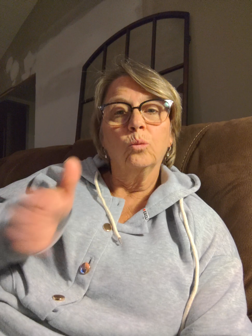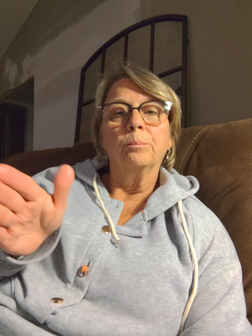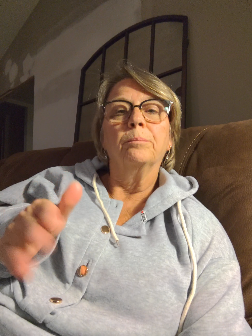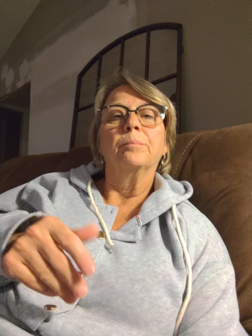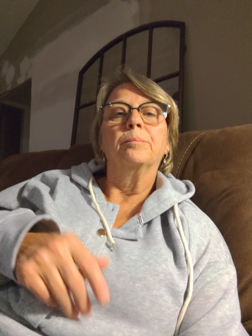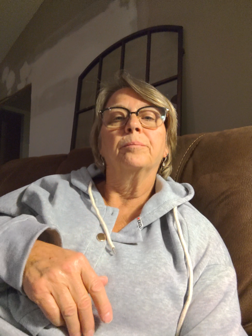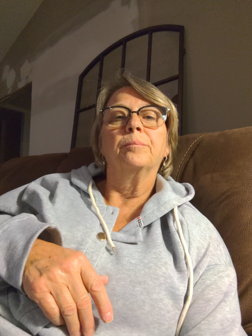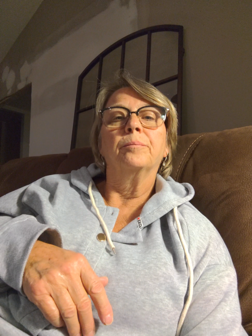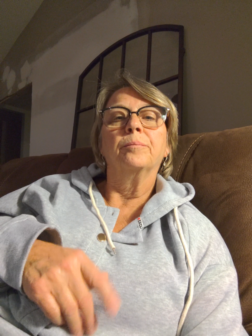bedroom